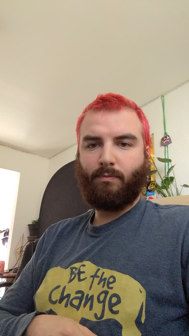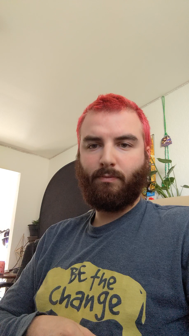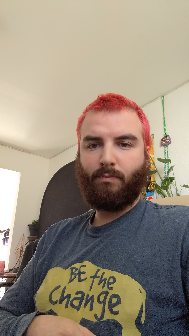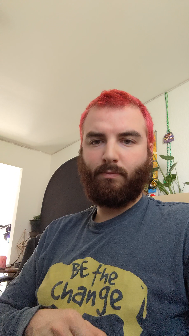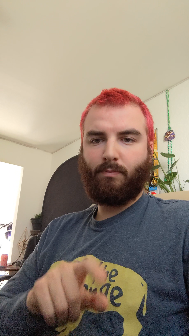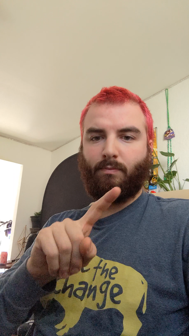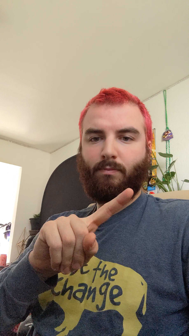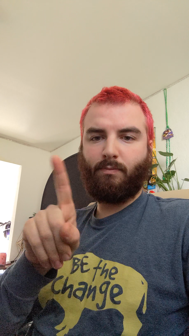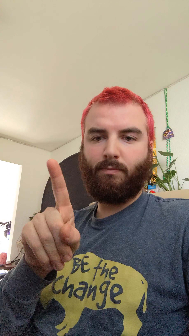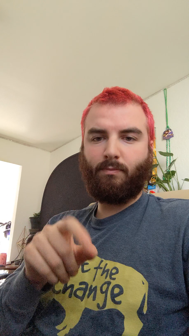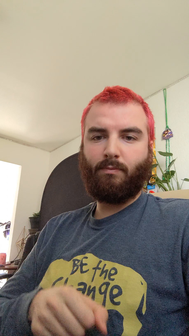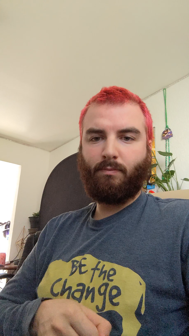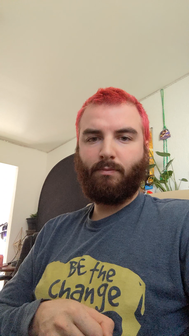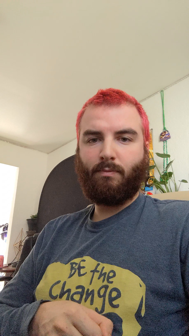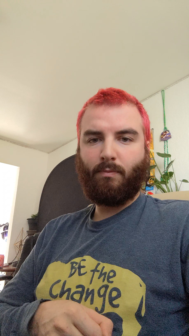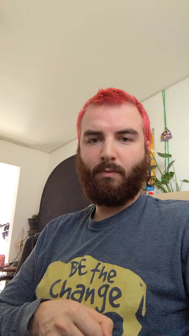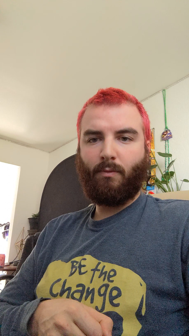but